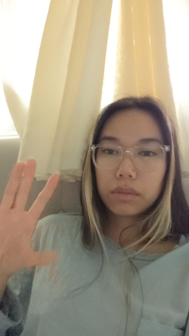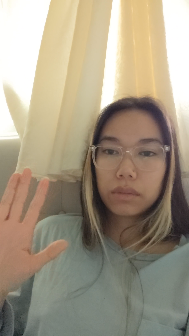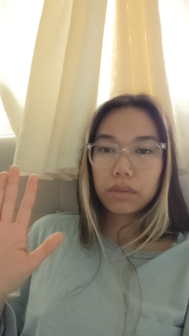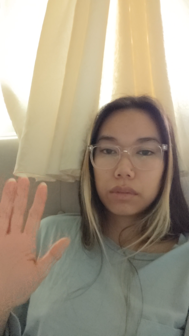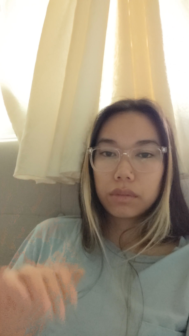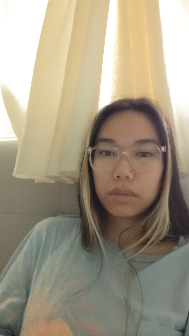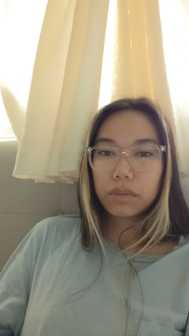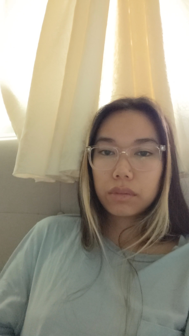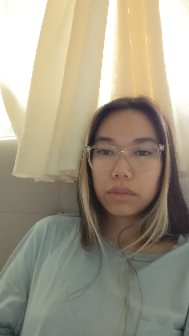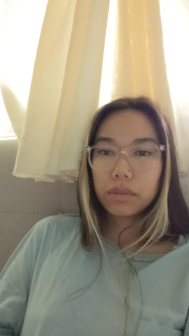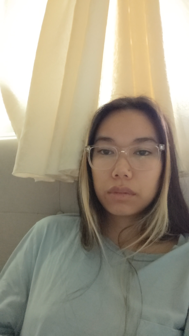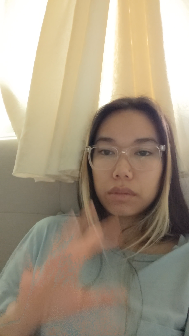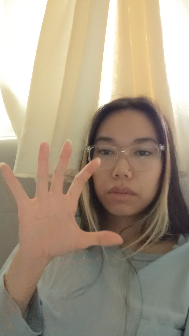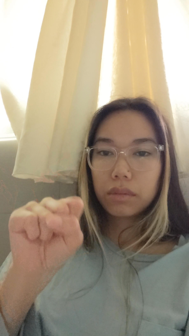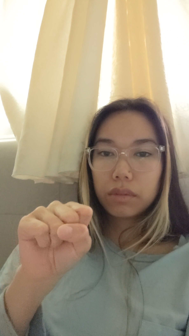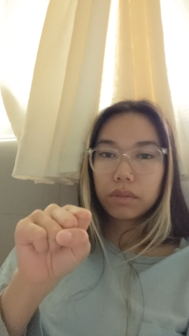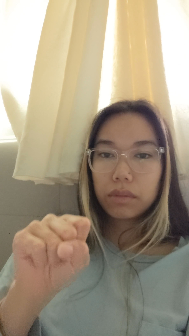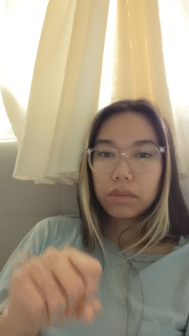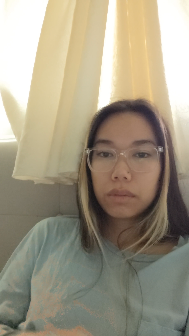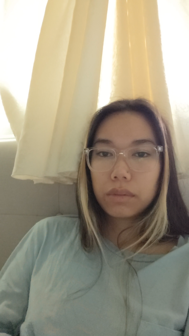catch